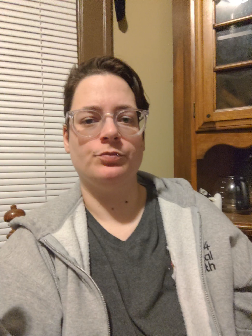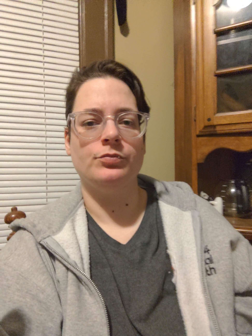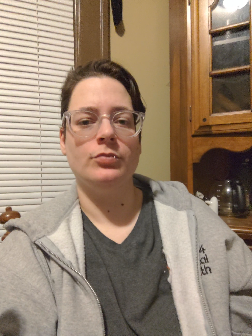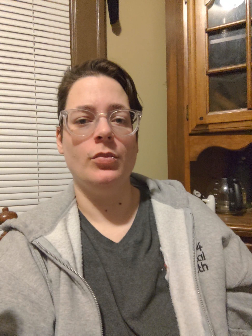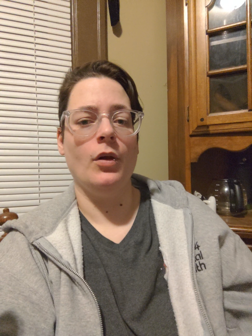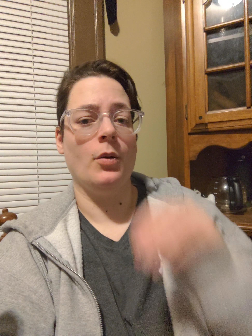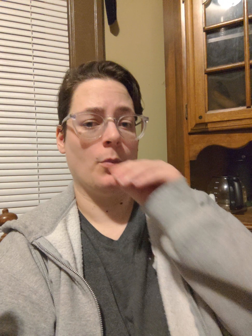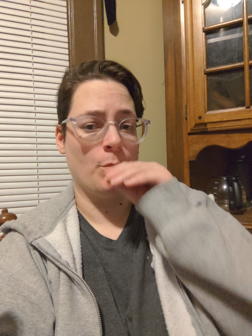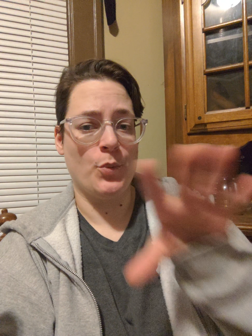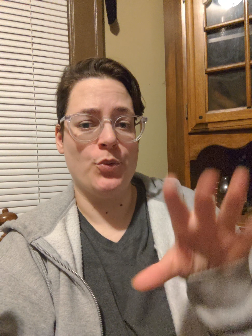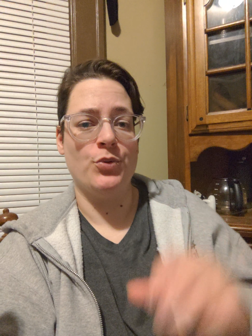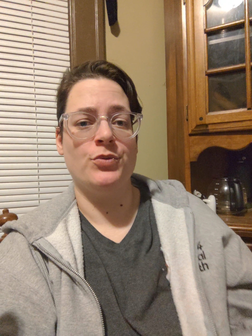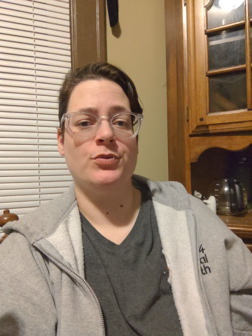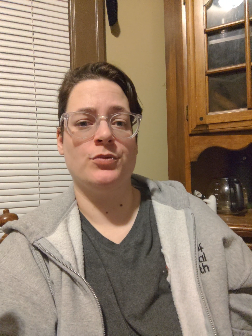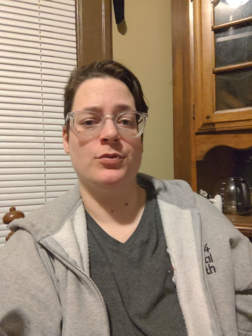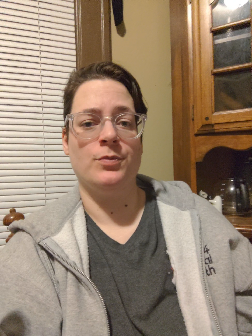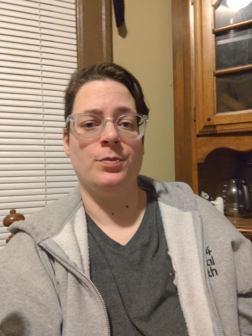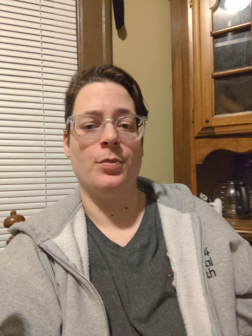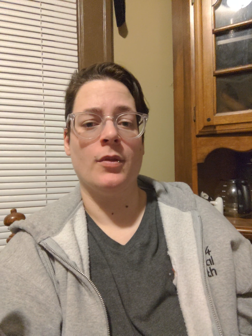blow